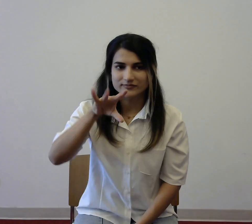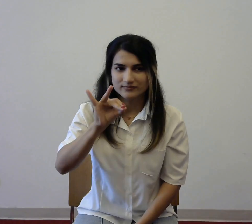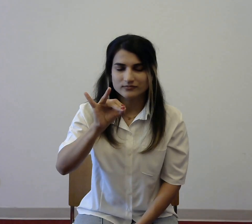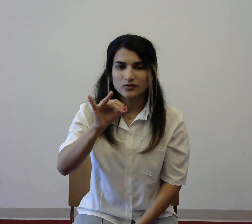İ